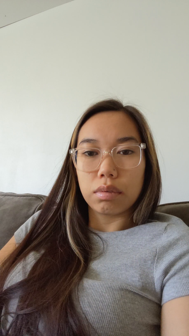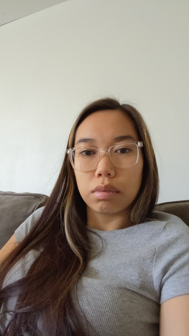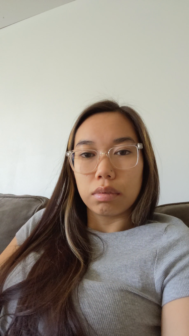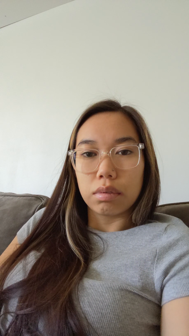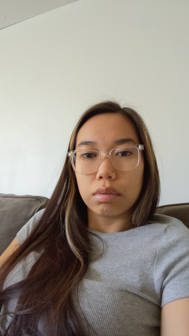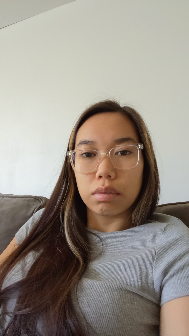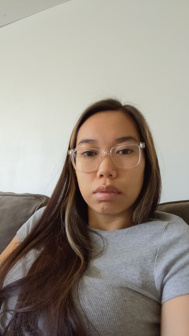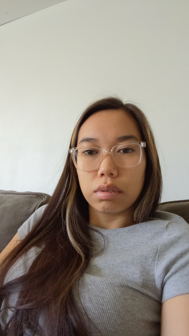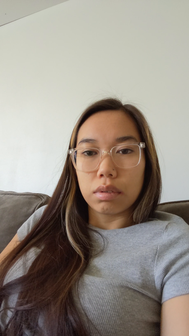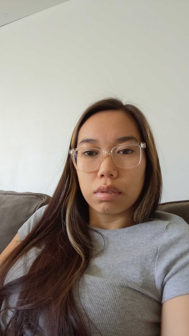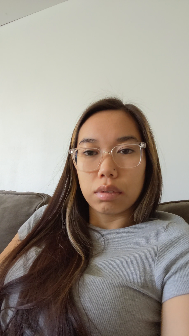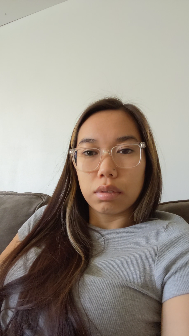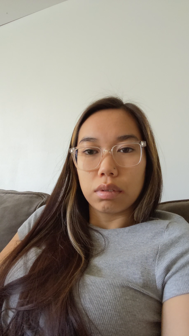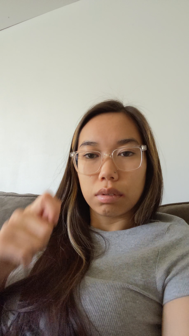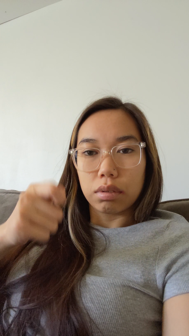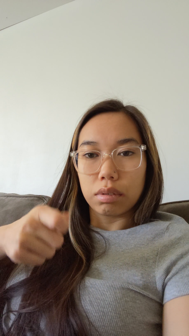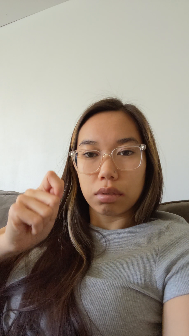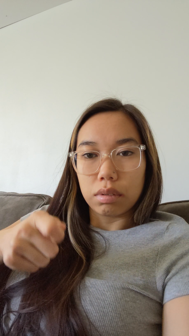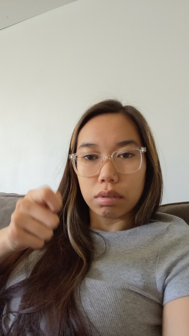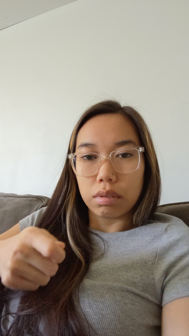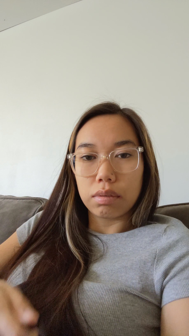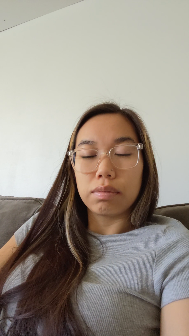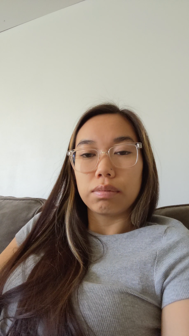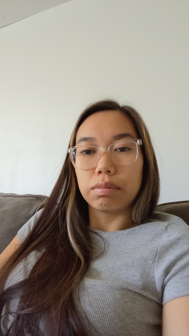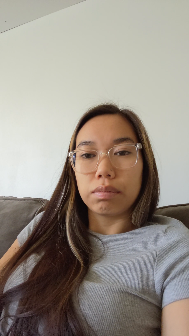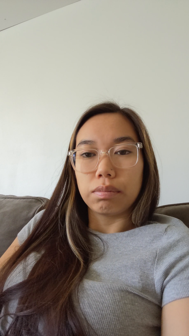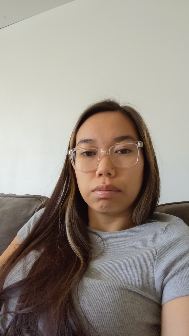cart